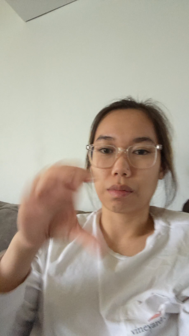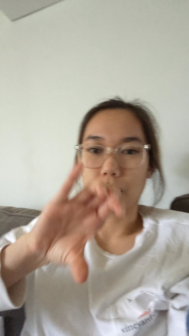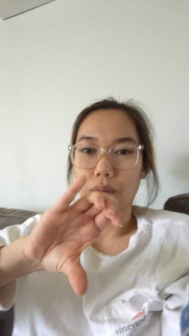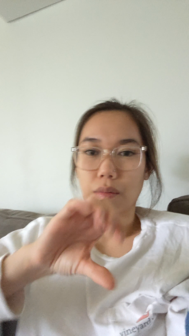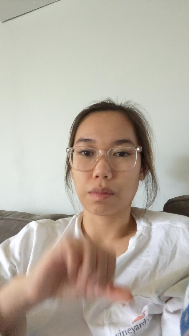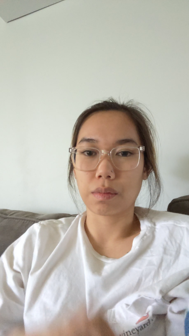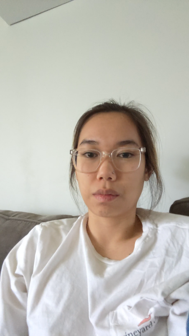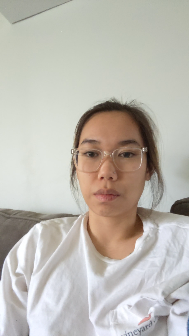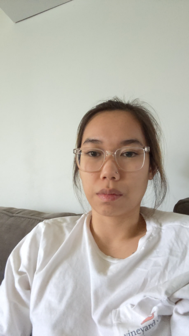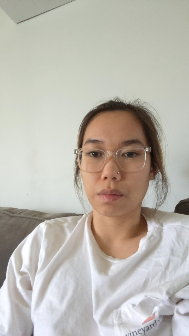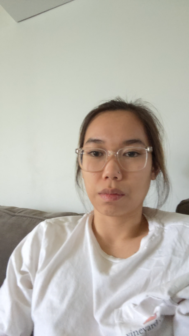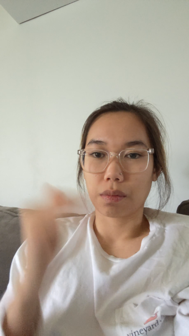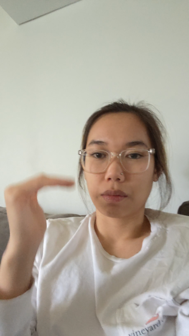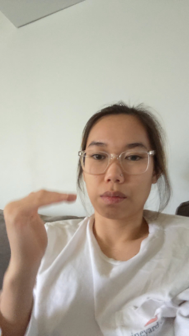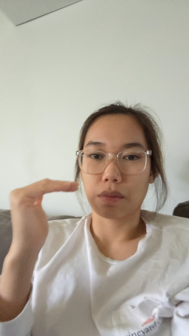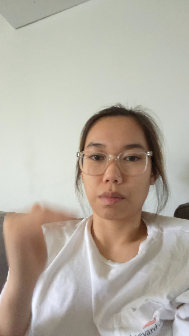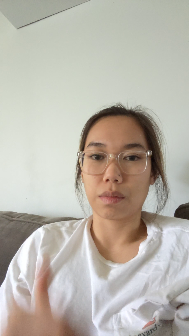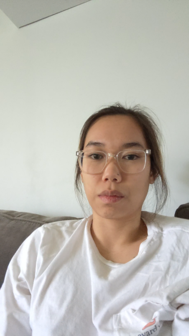little